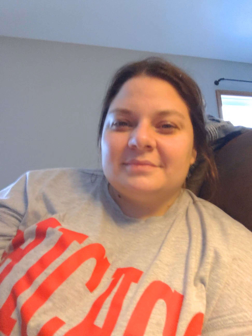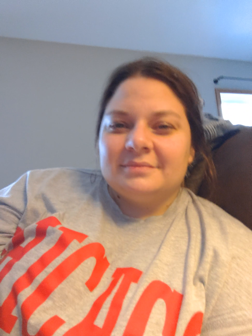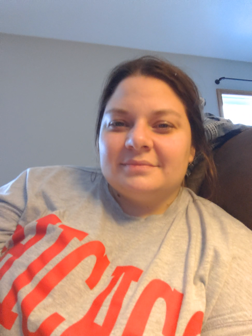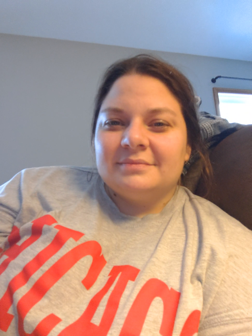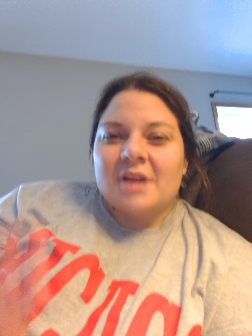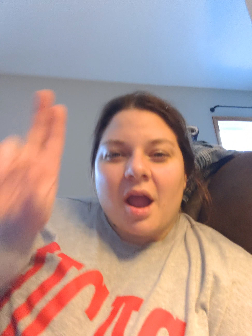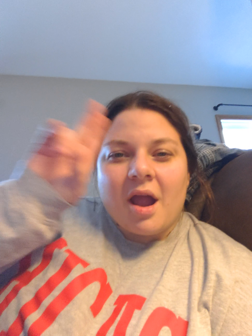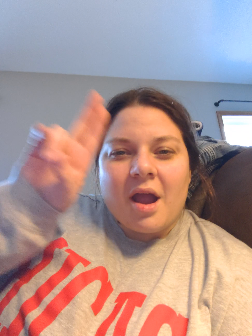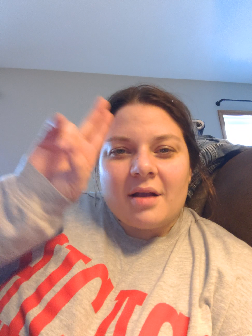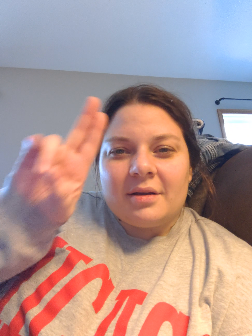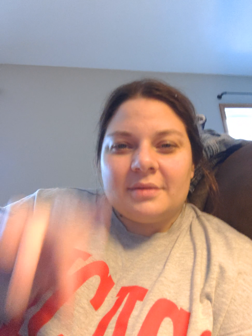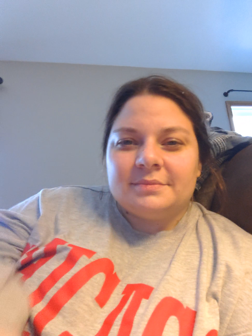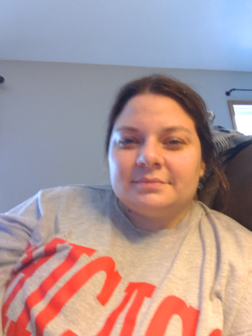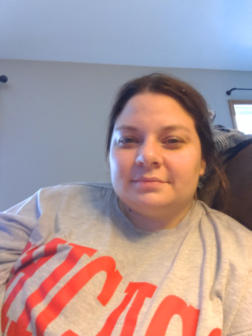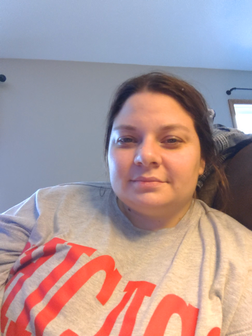uncle